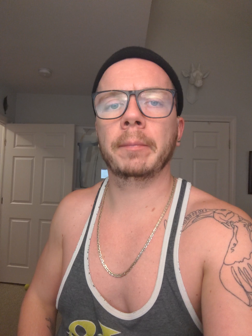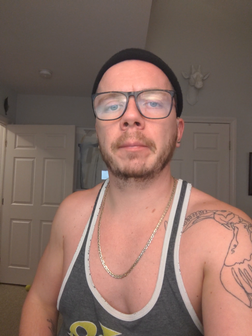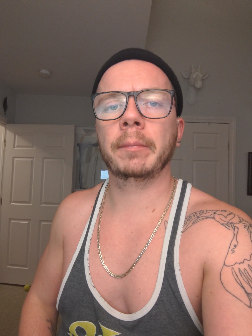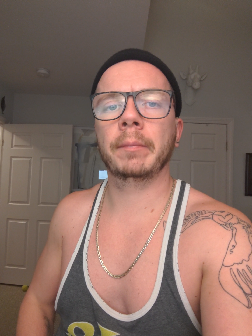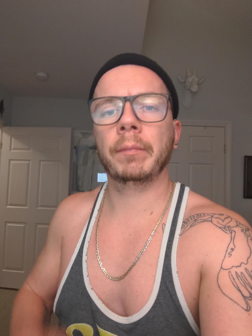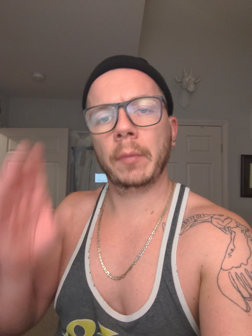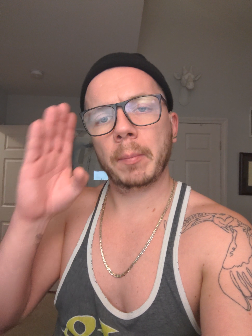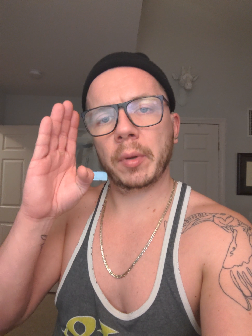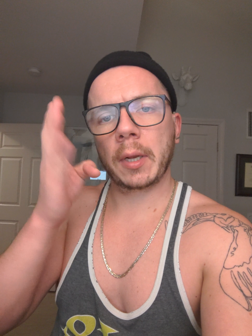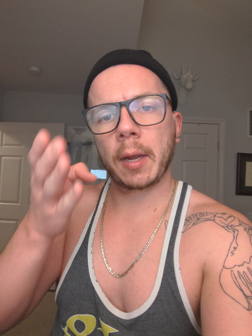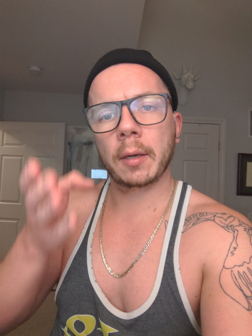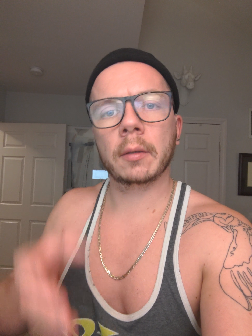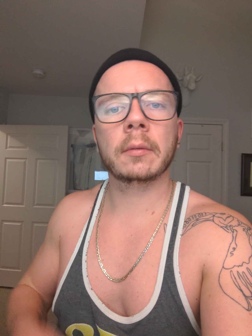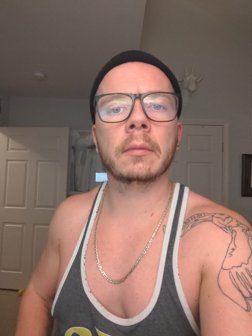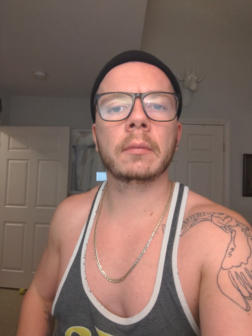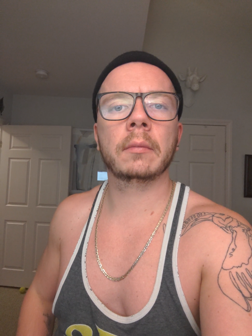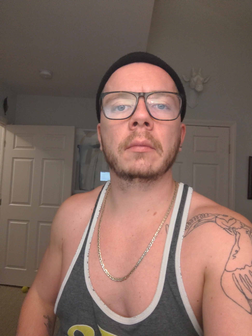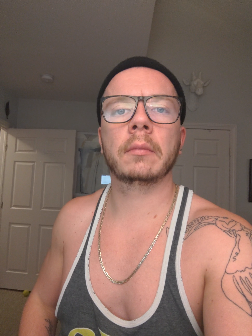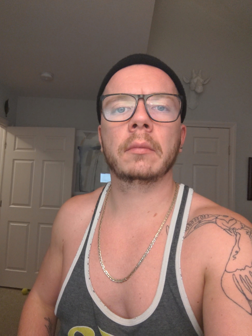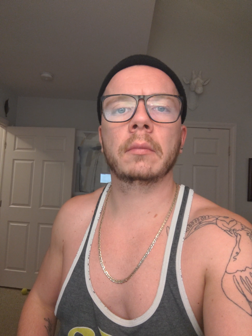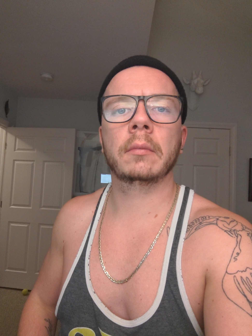pretend